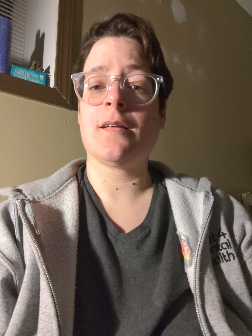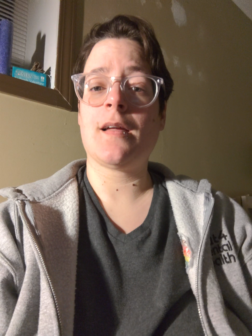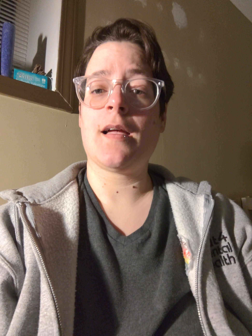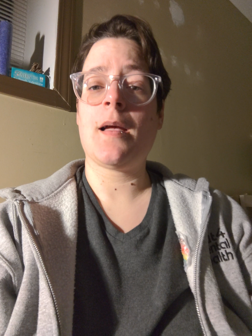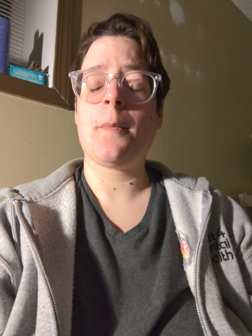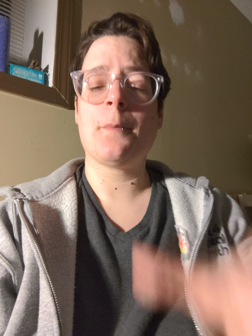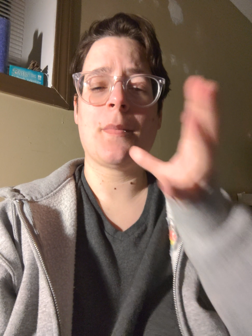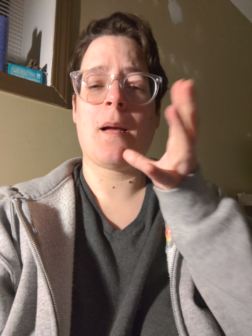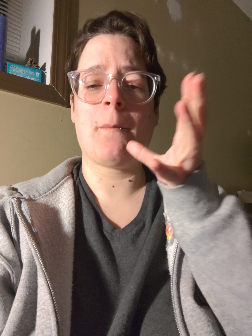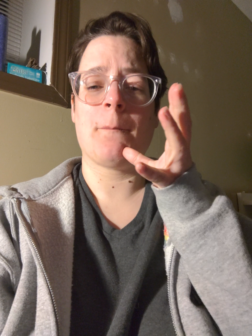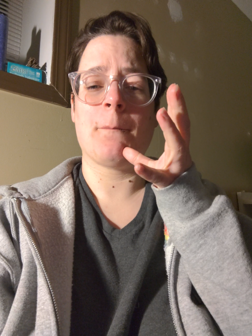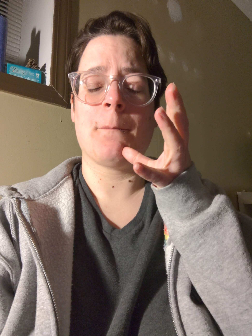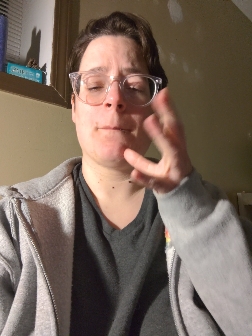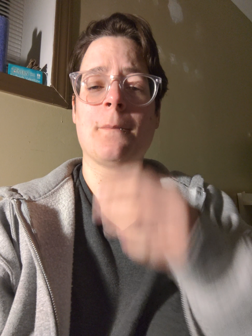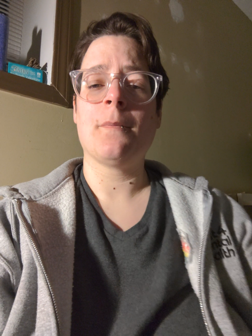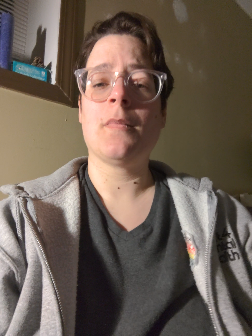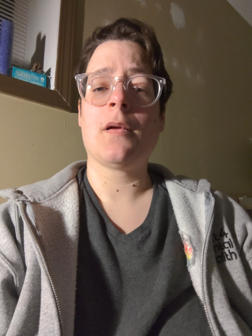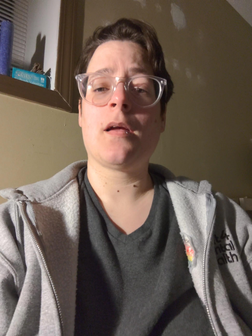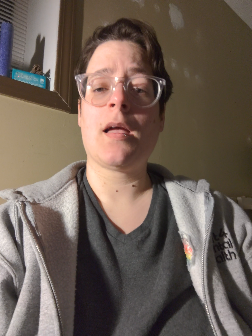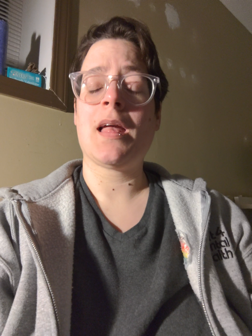mom